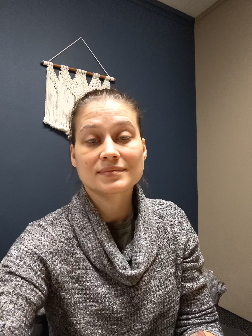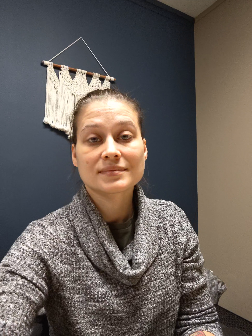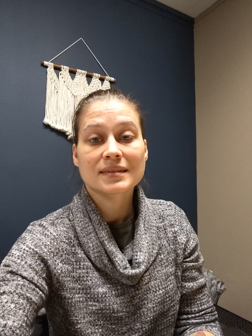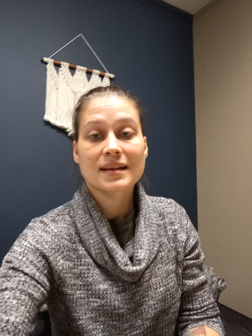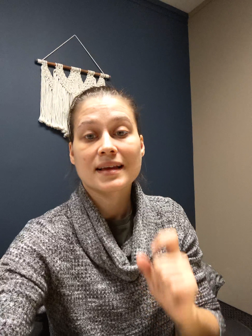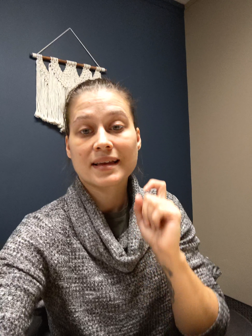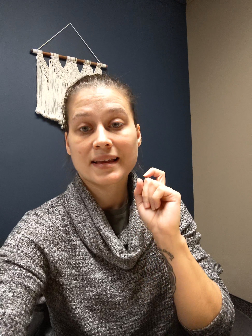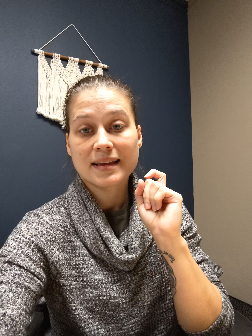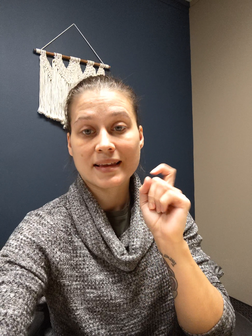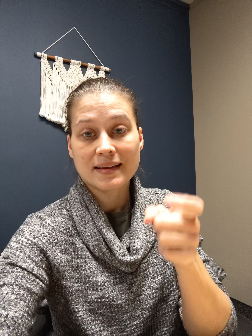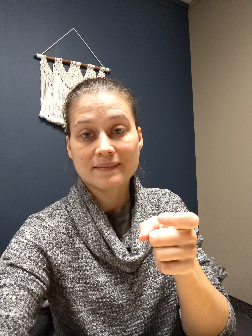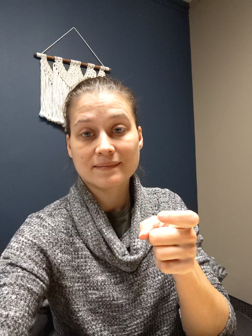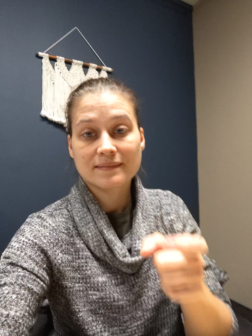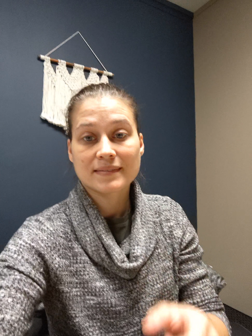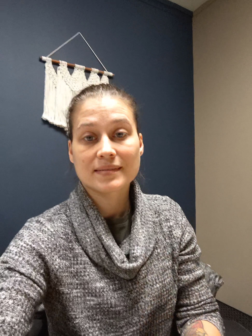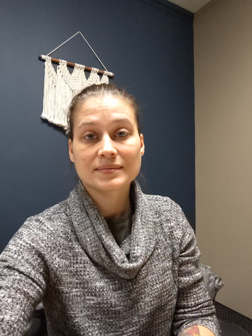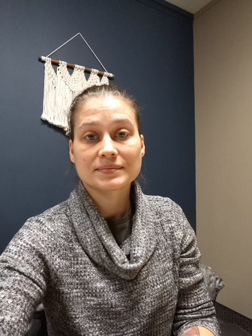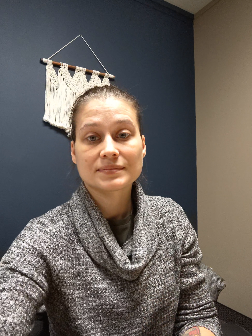gift